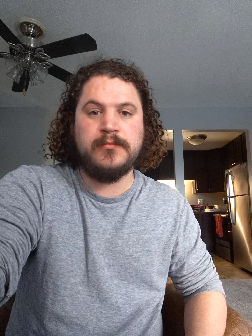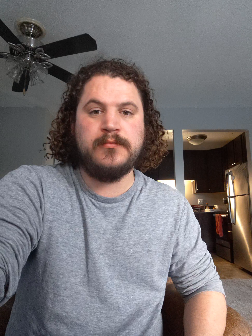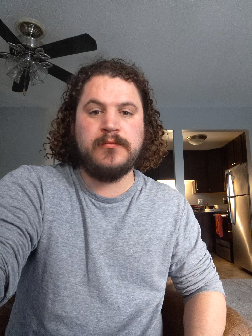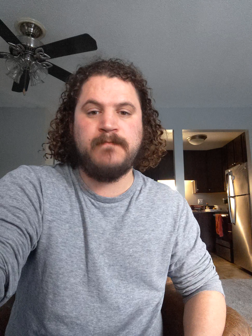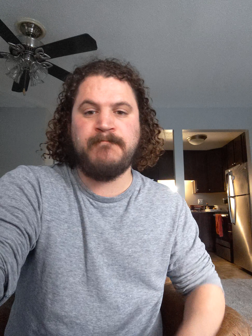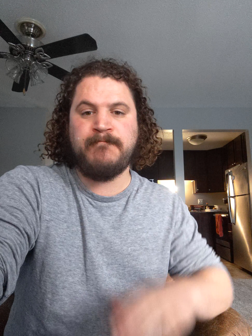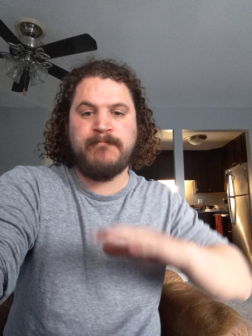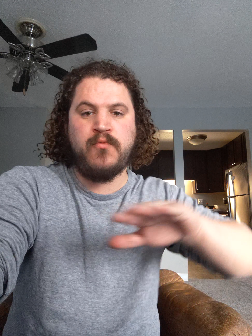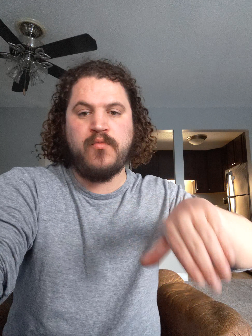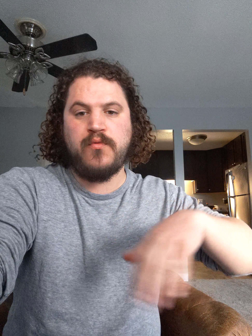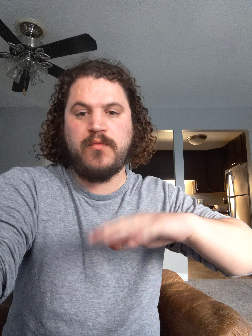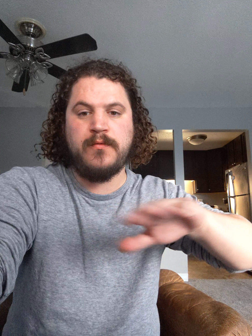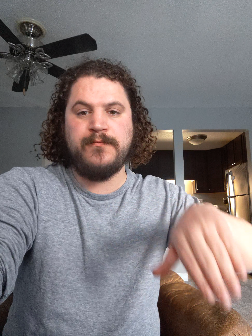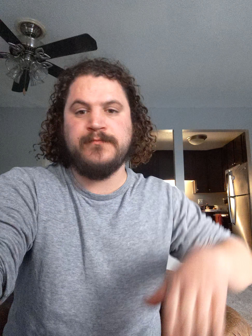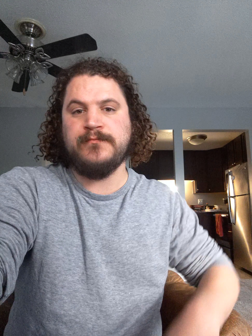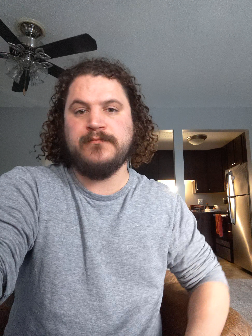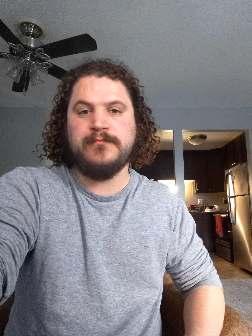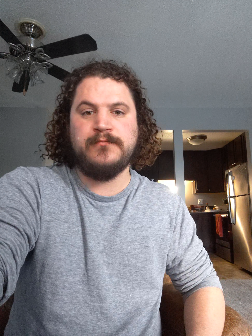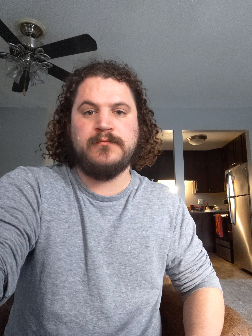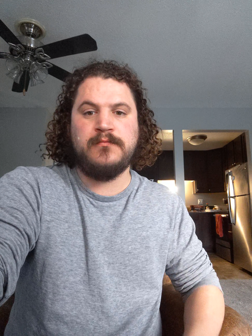pool